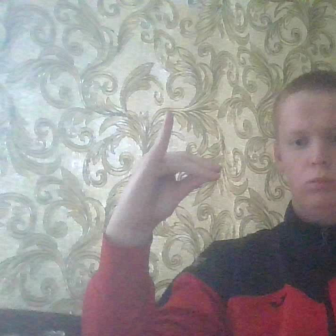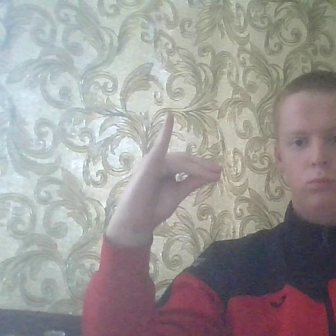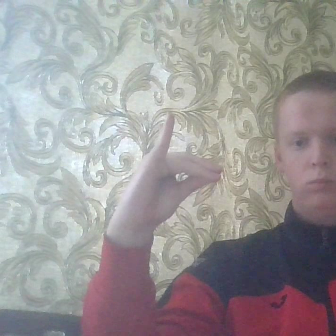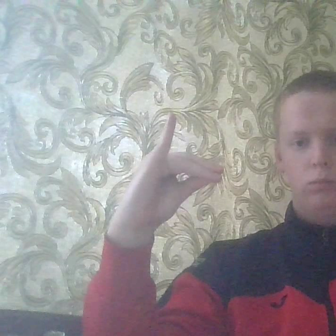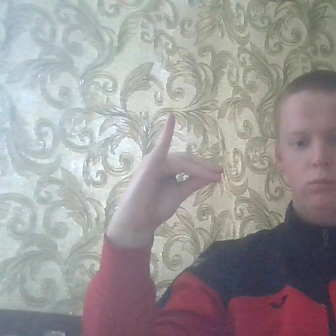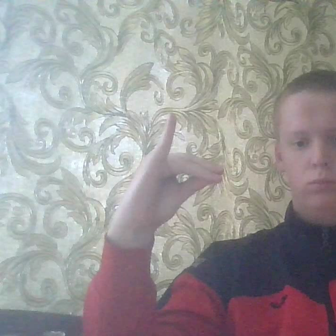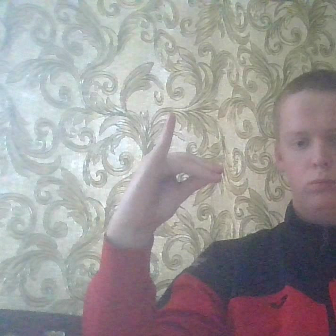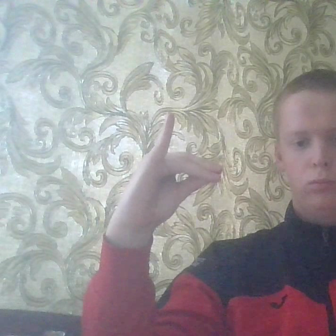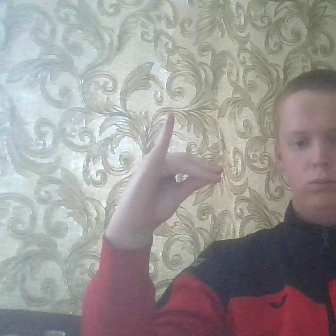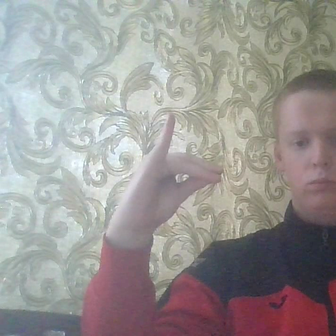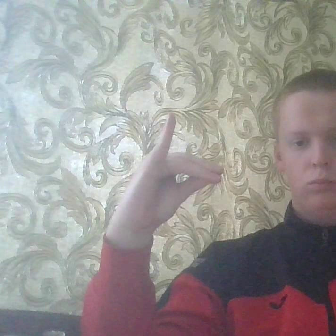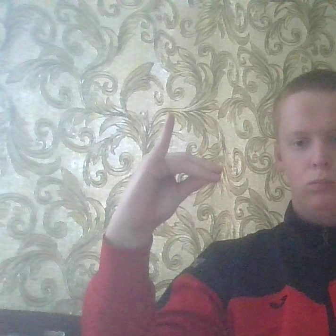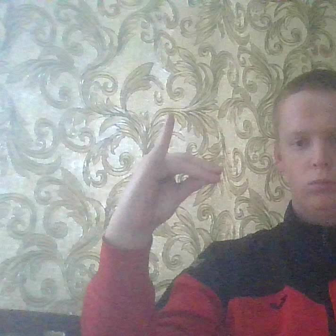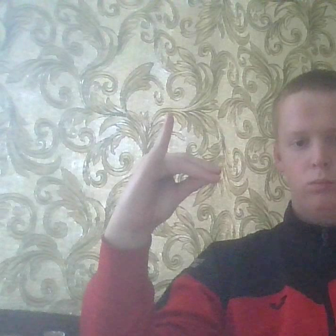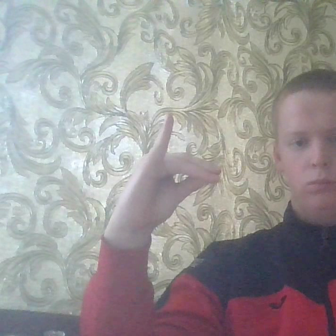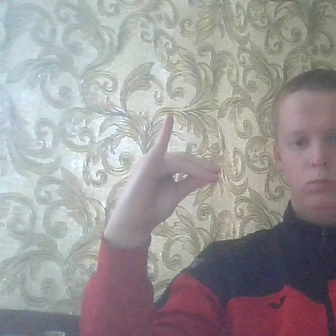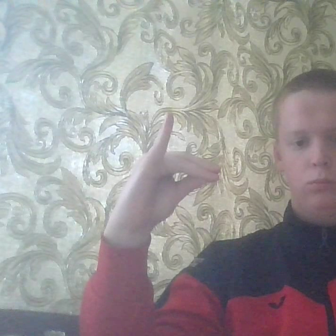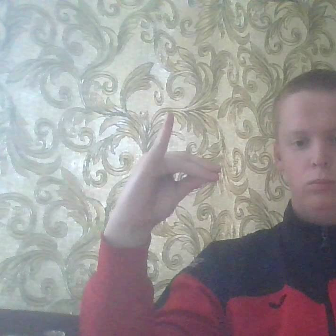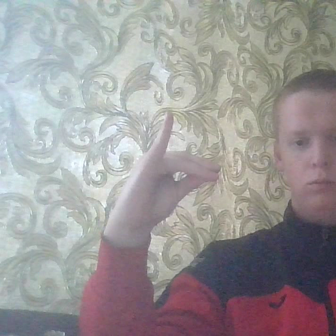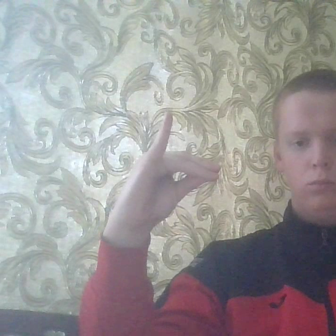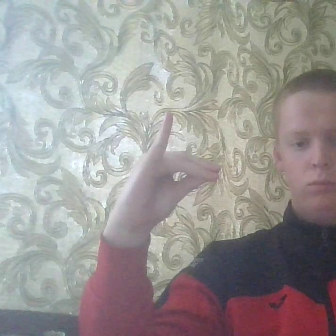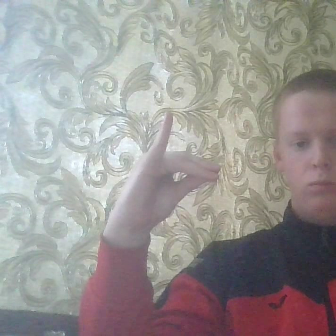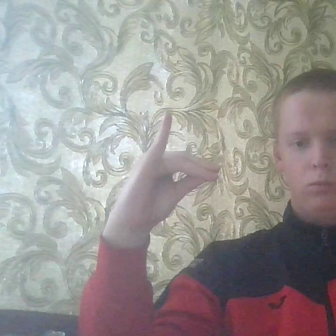Ю